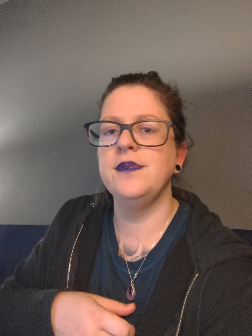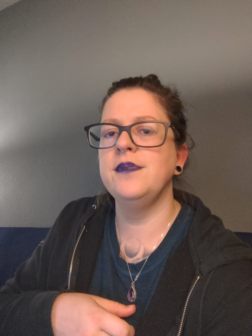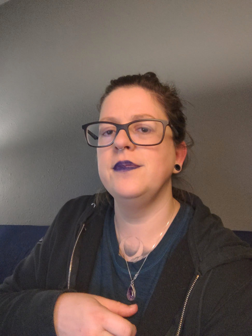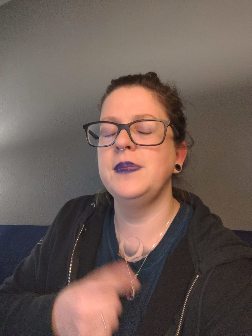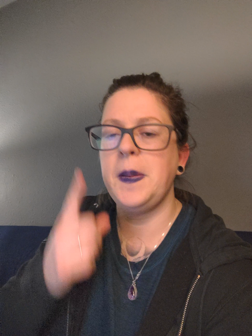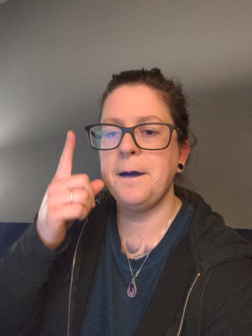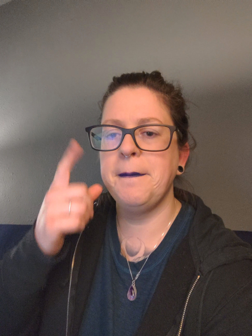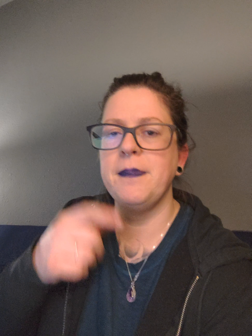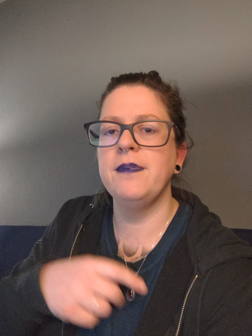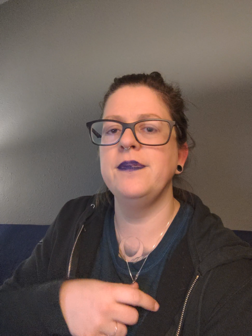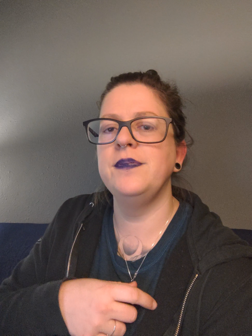up